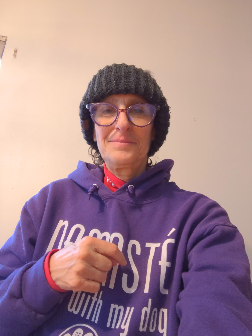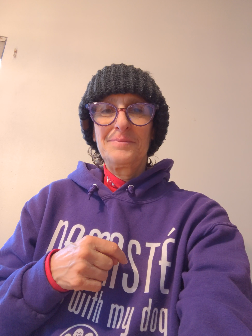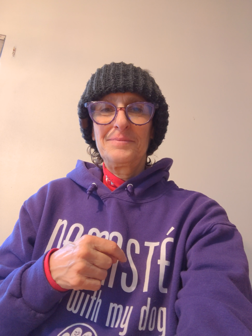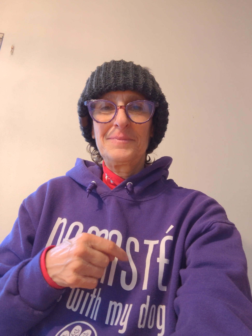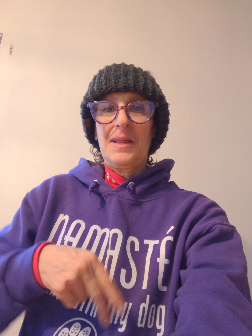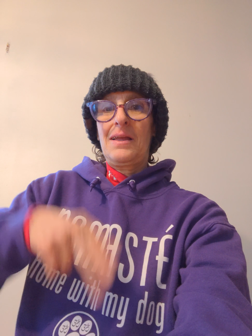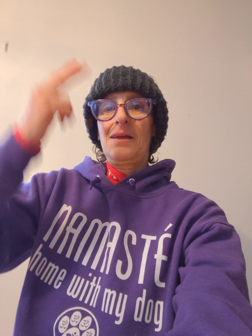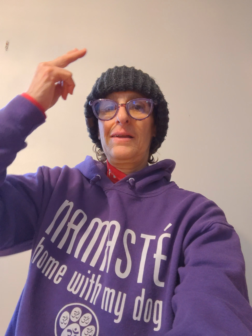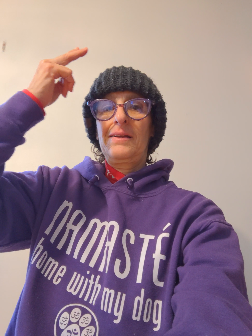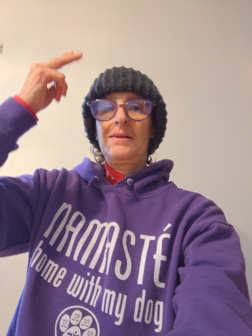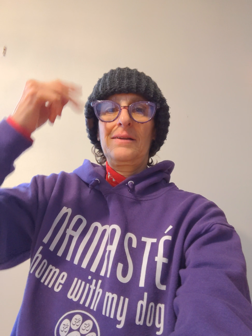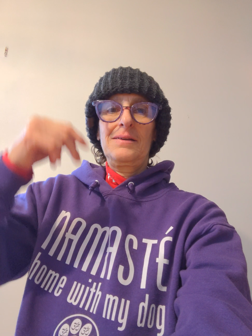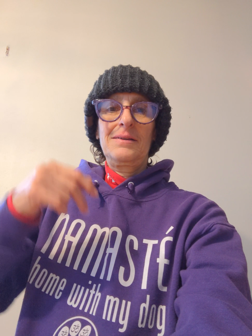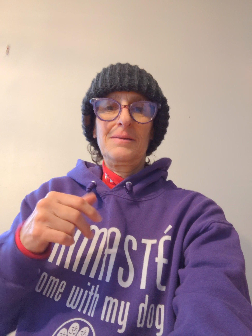high